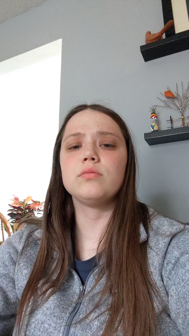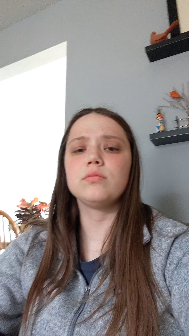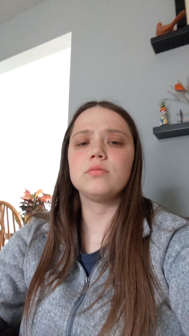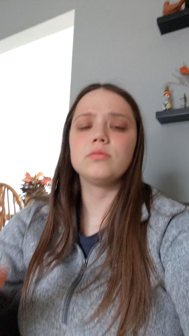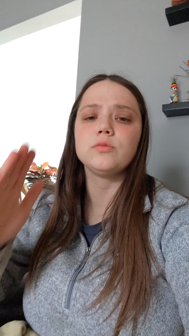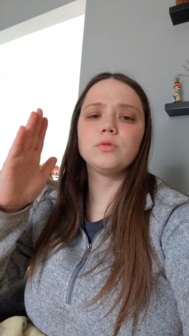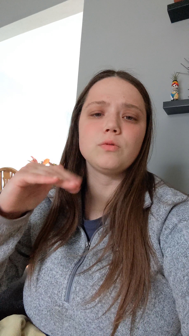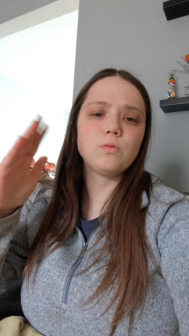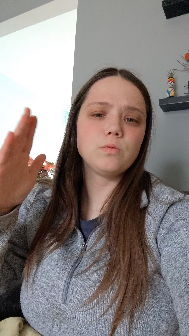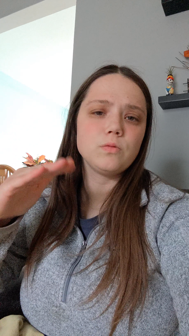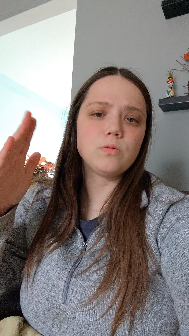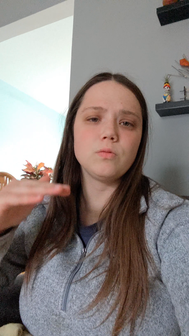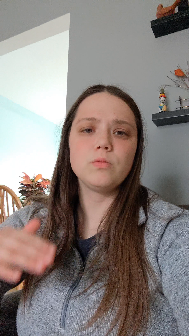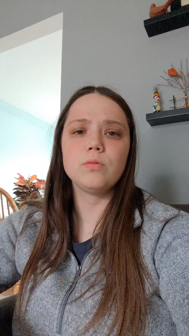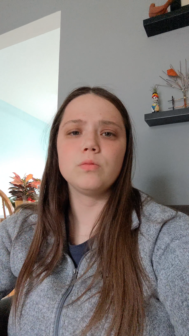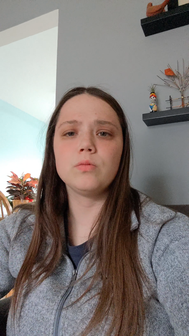downtown